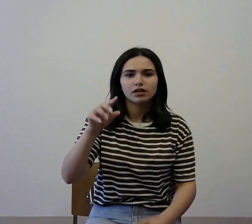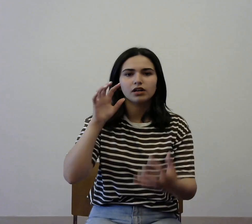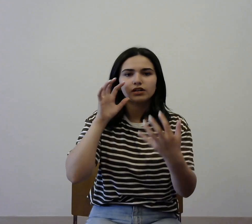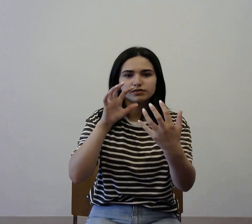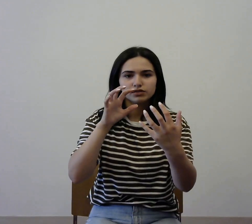avtobus